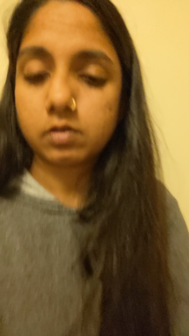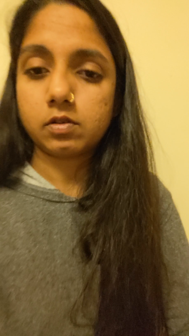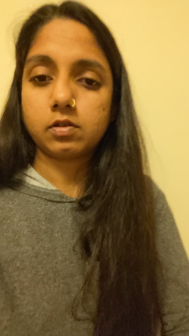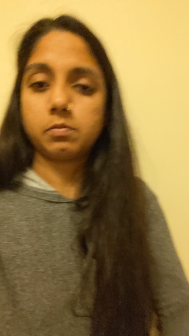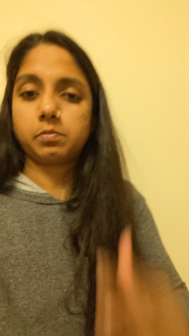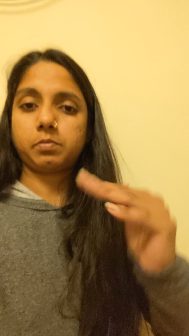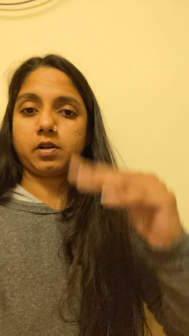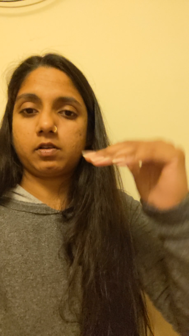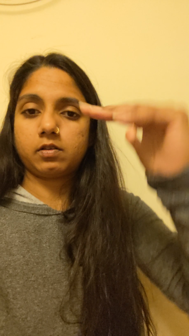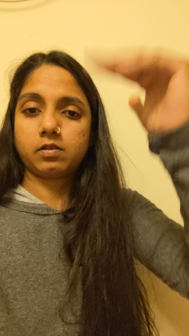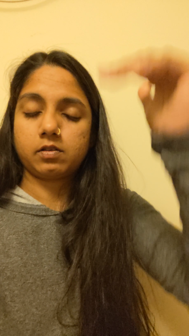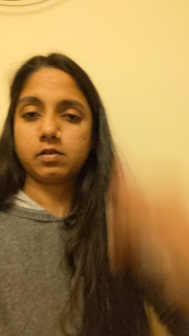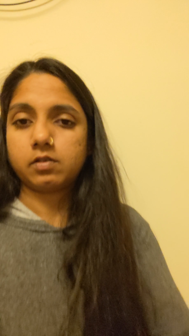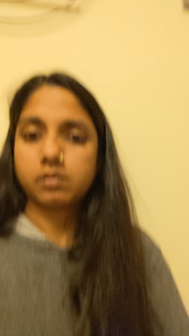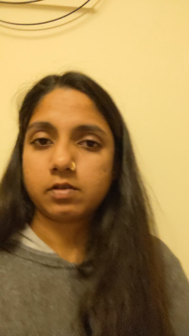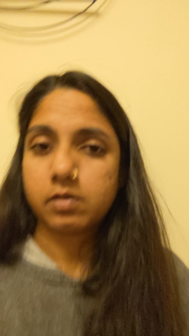build